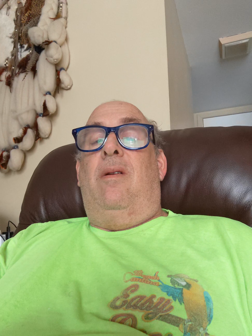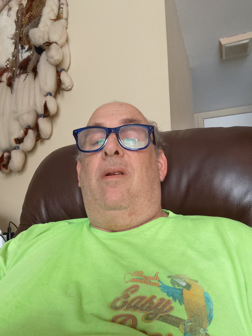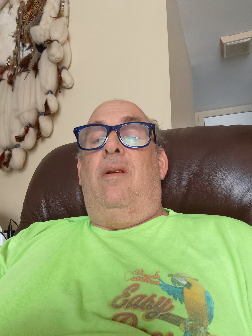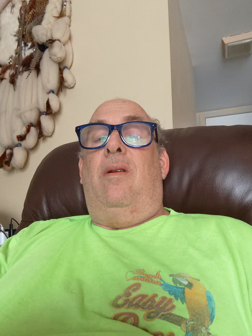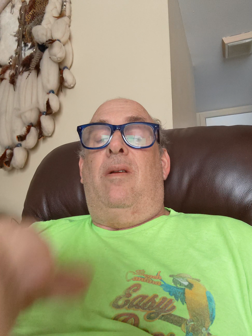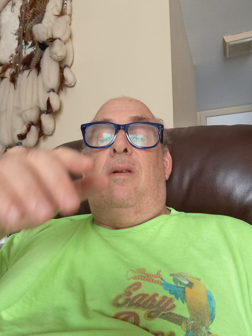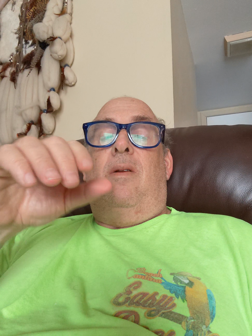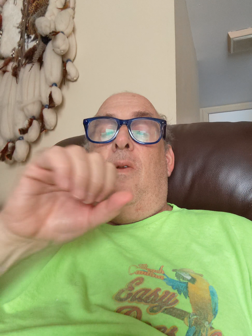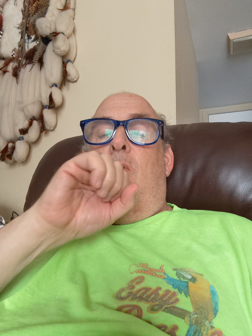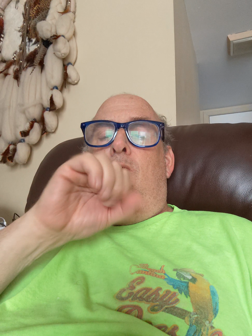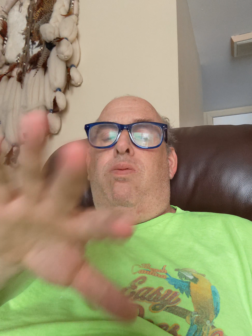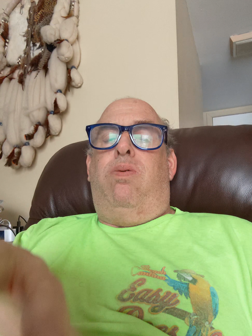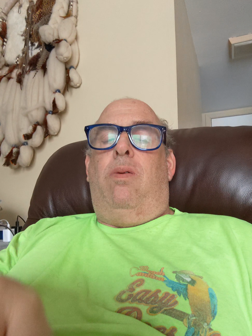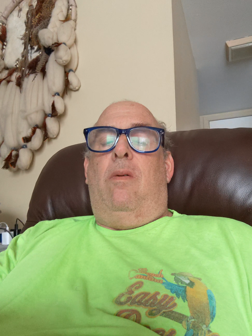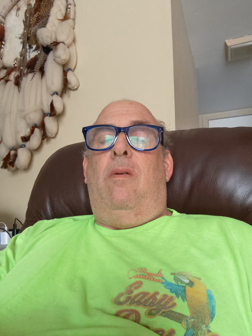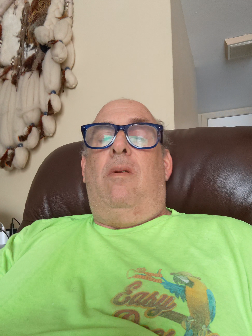blow